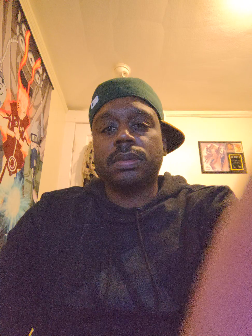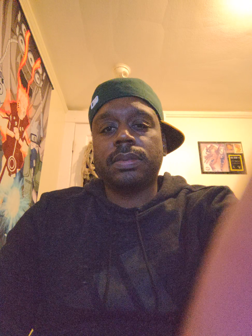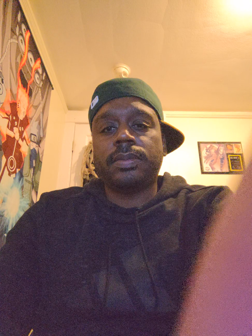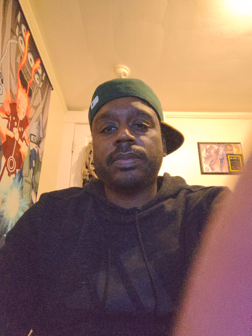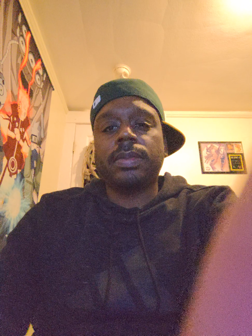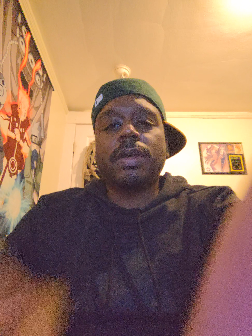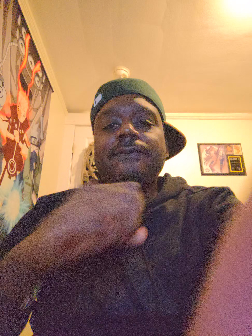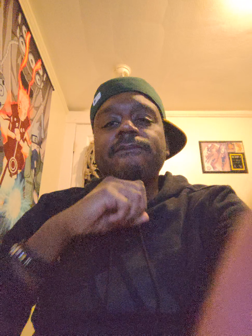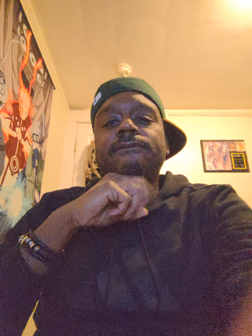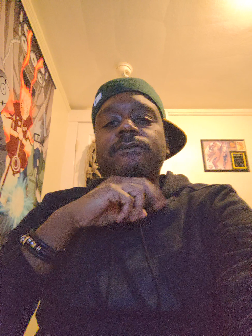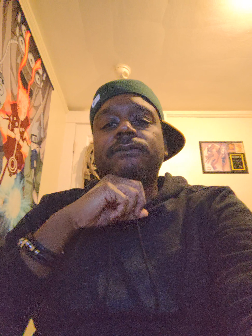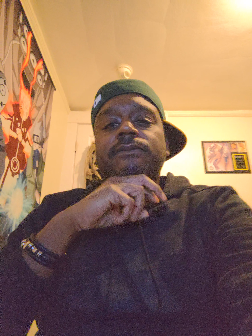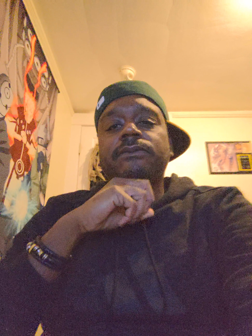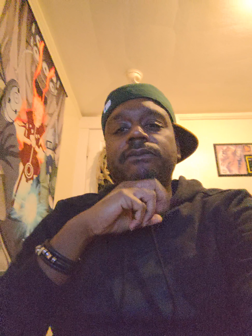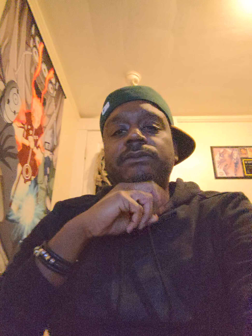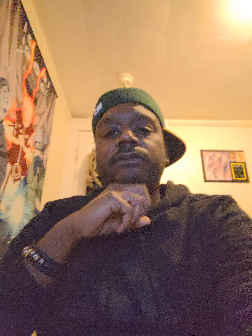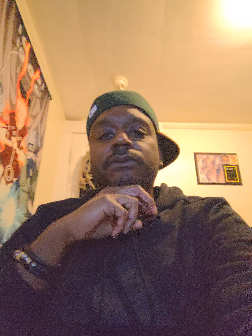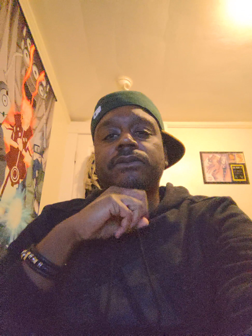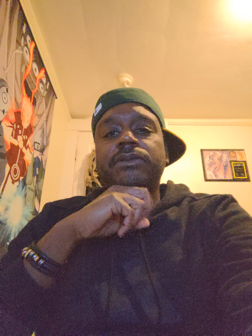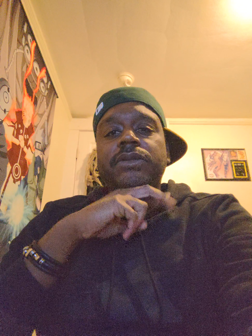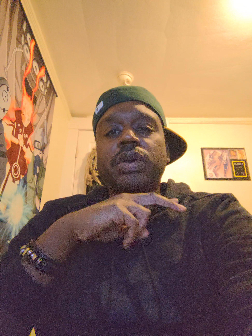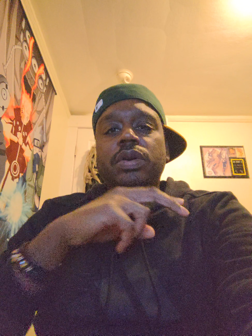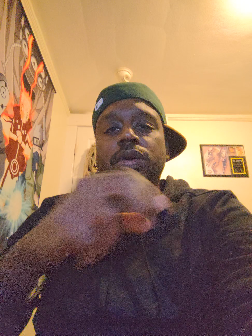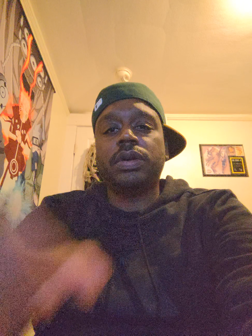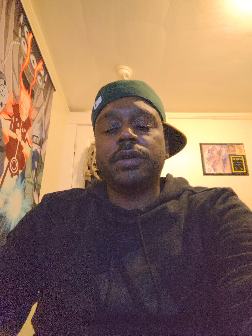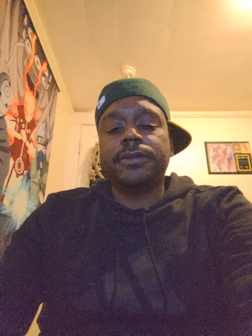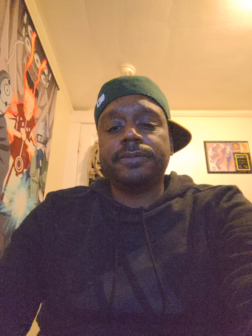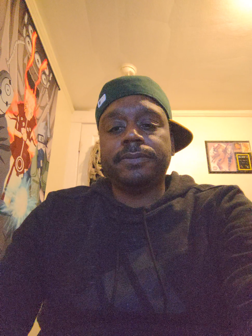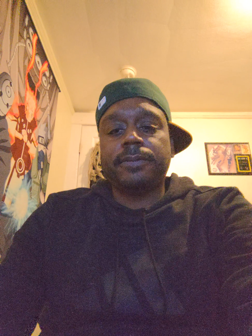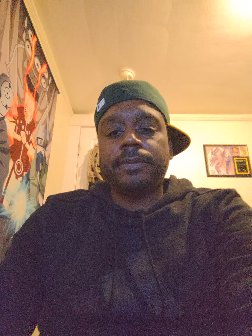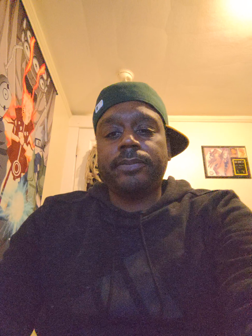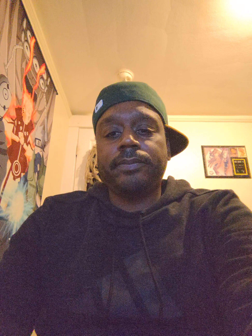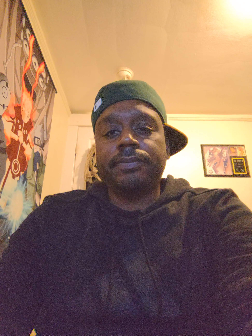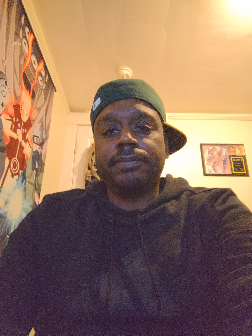frog